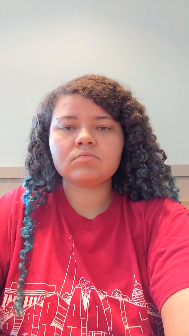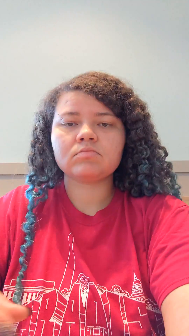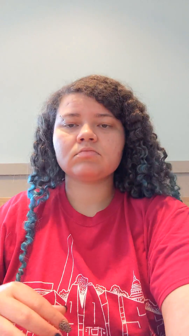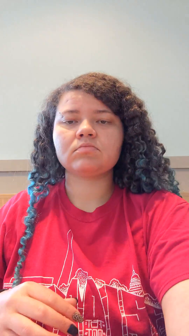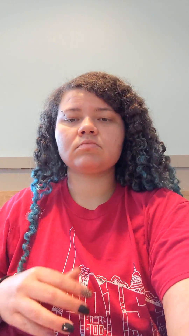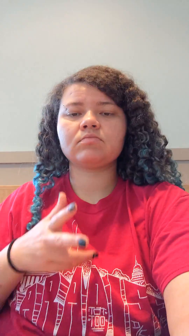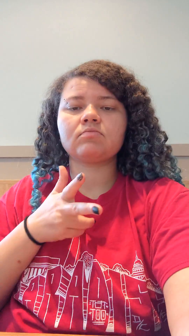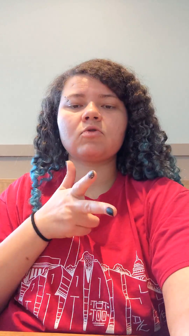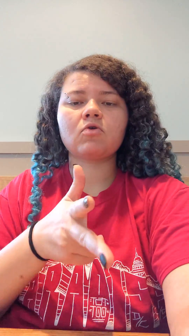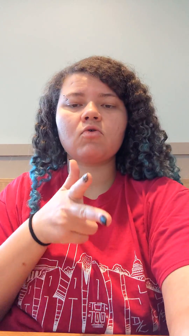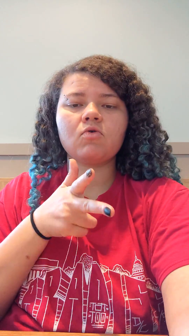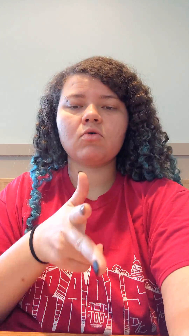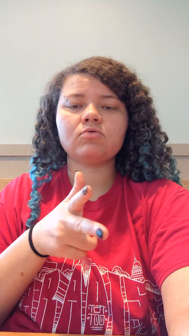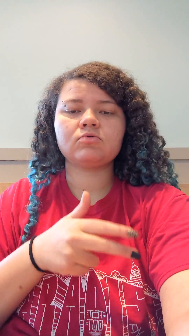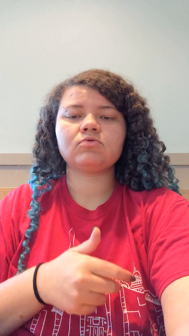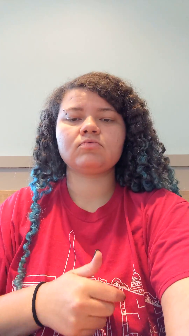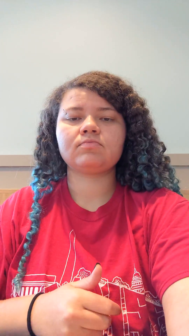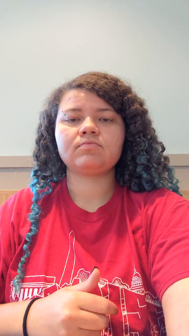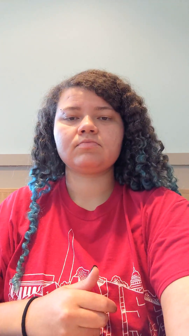garage